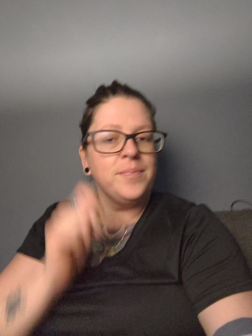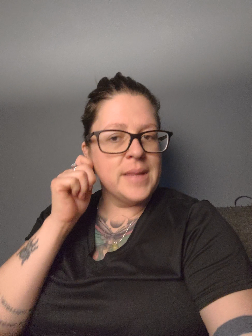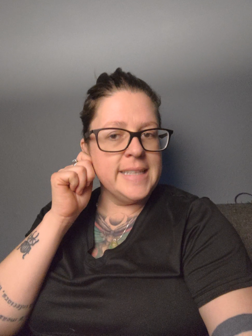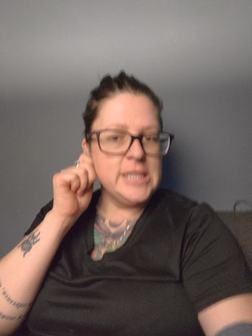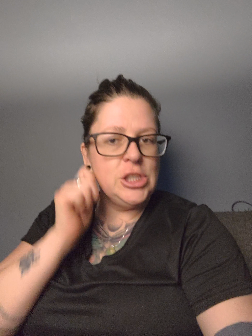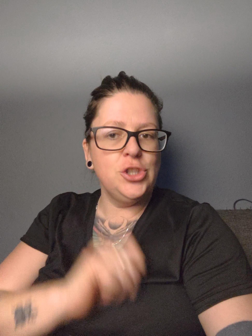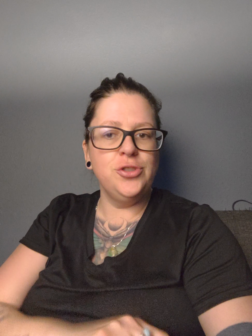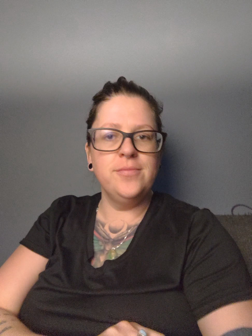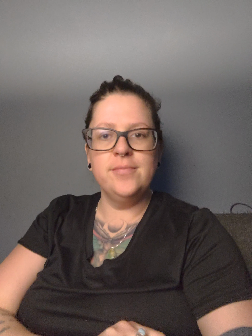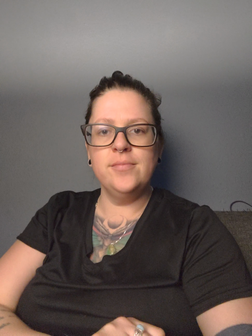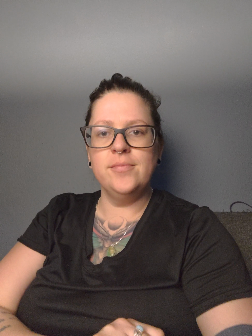ear